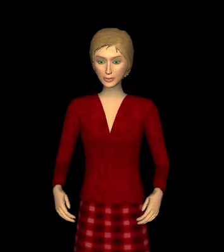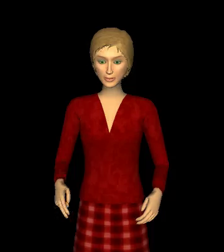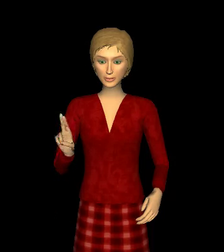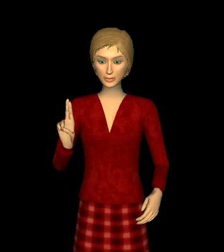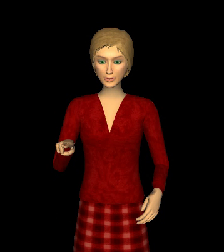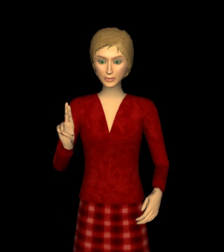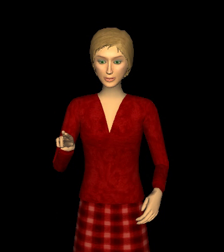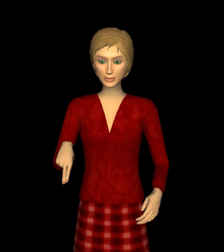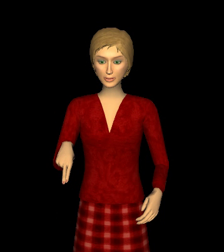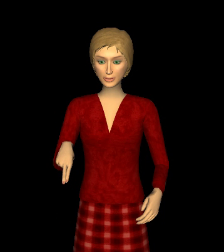رسم